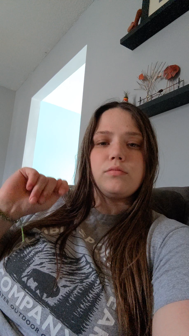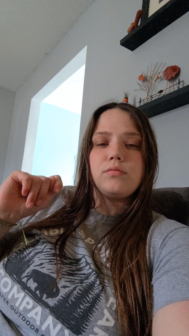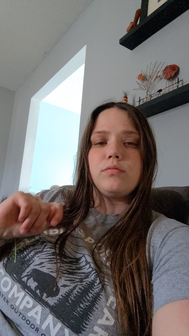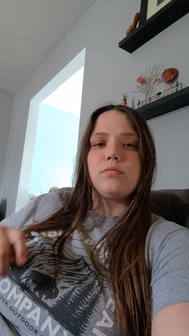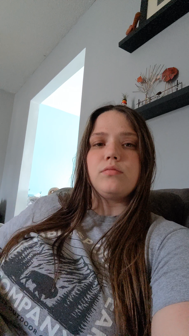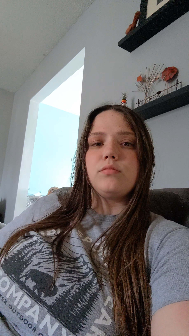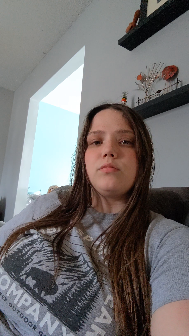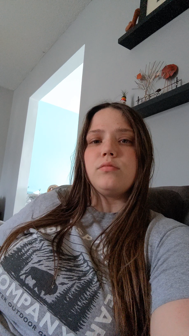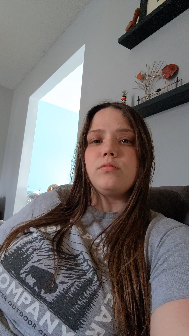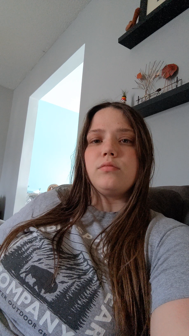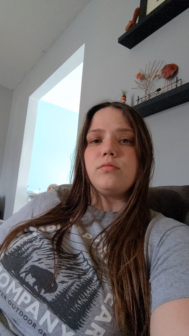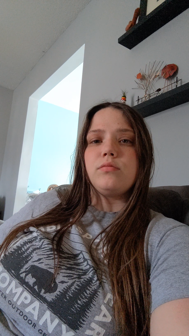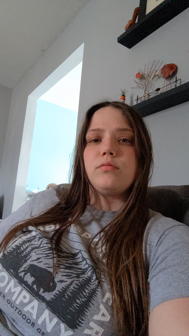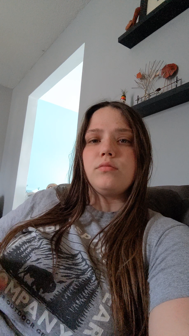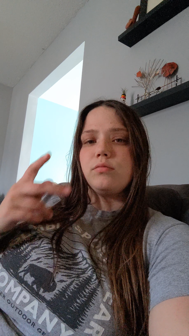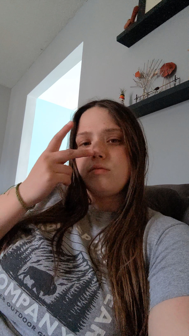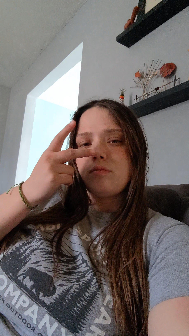penis